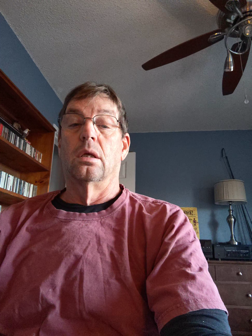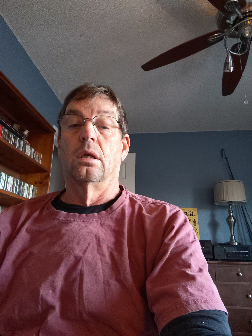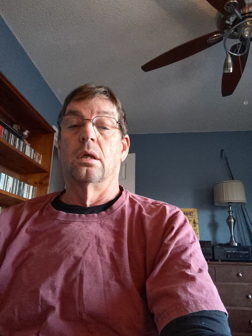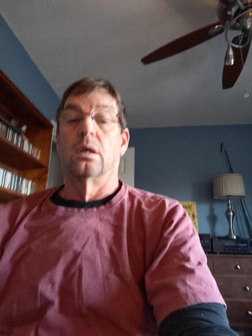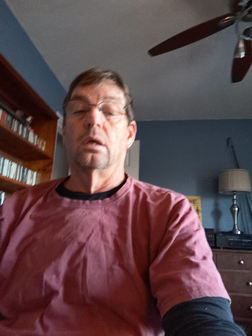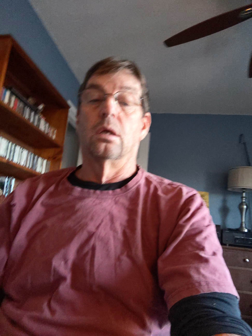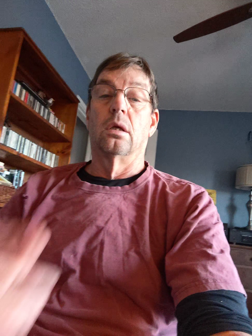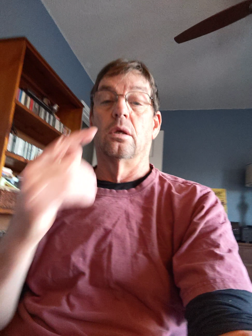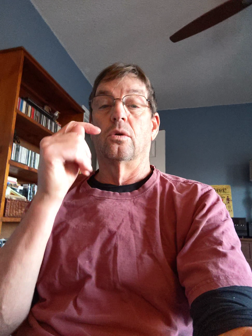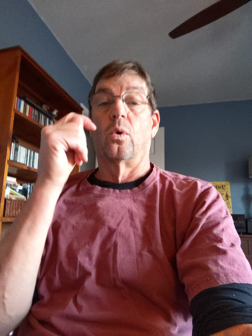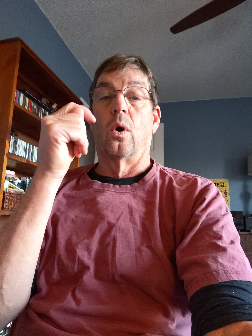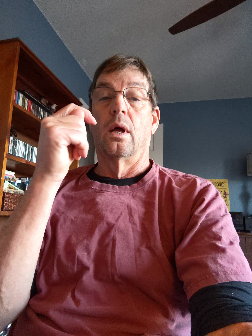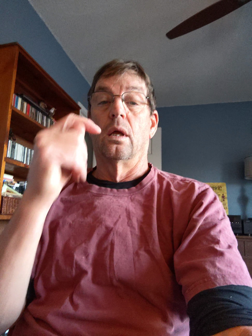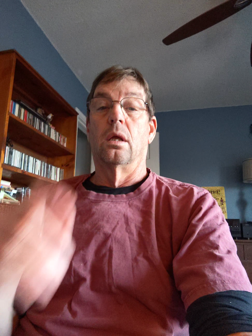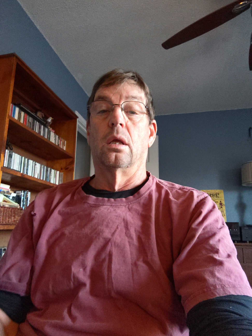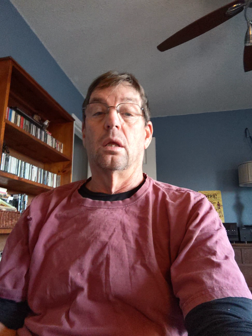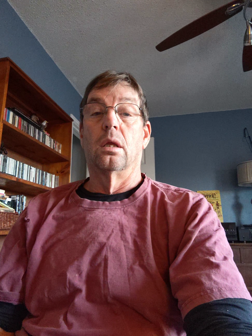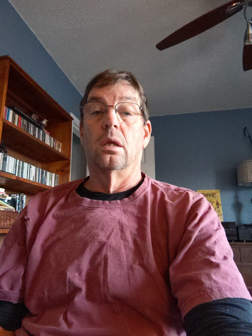toy